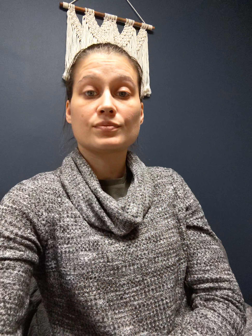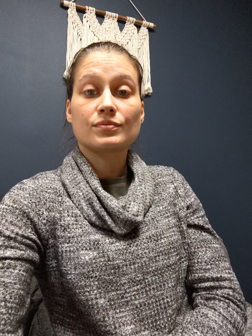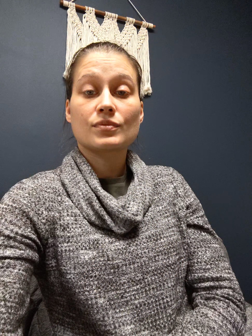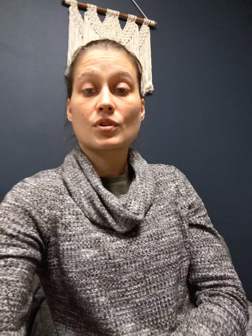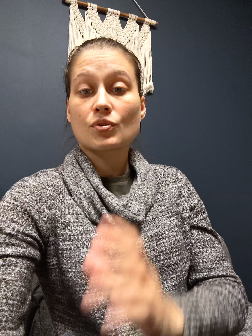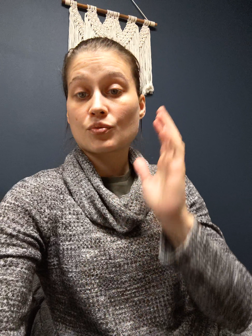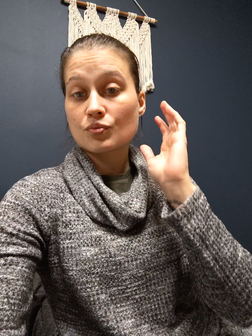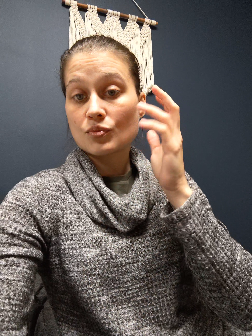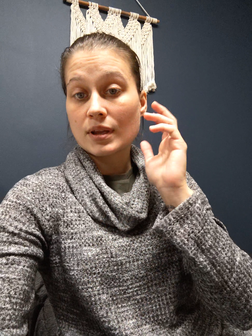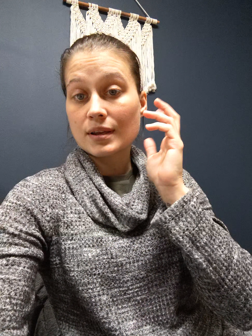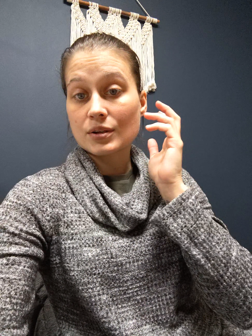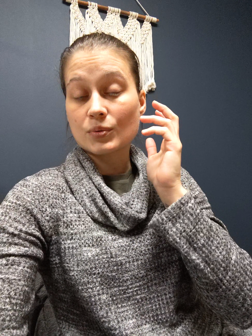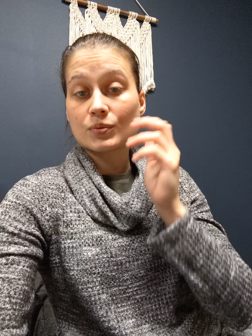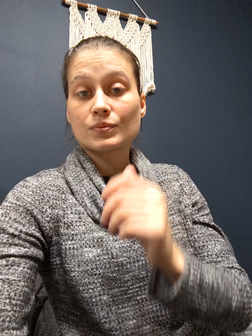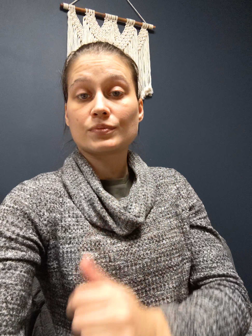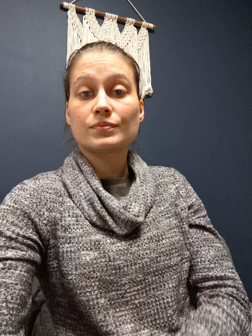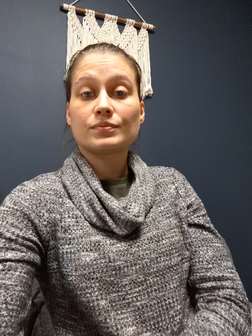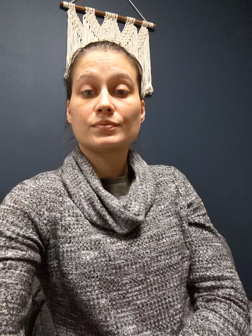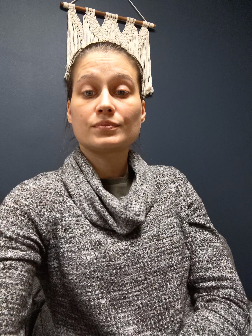radio